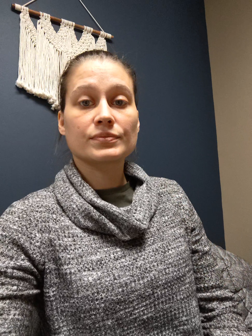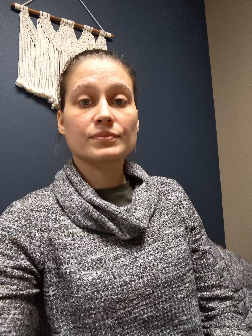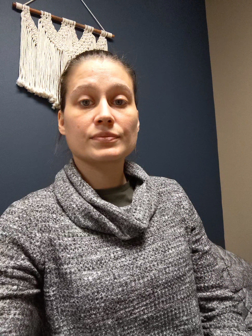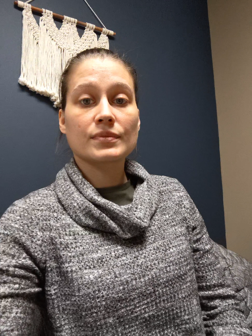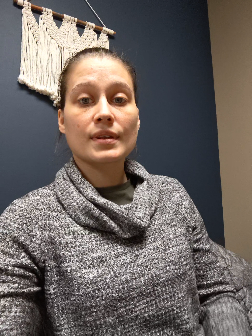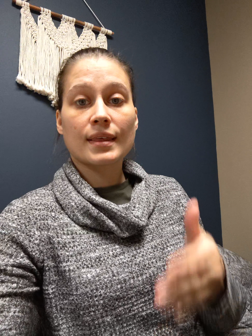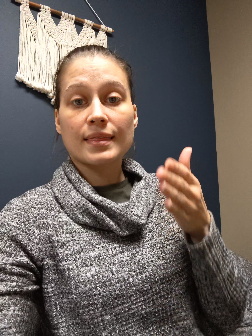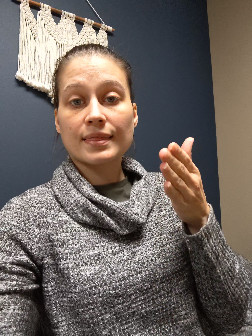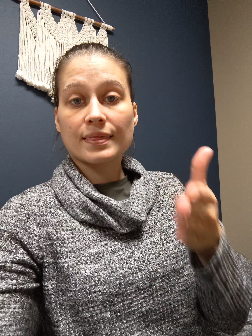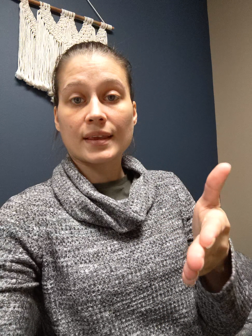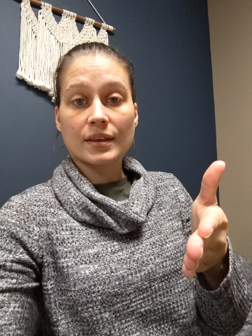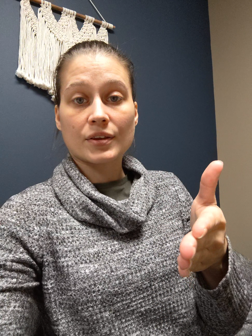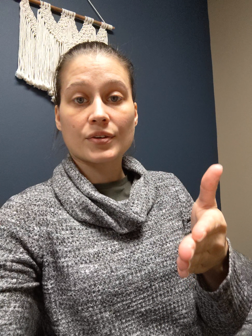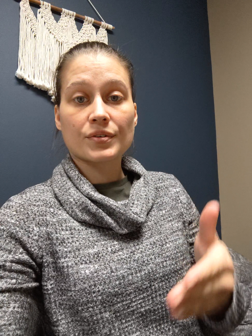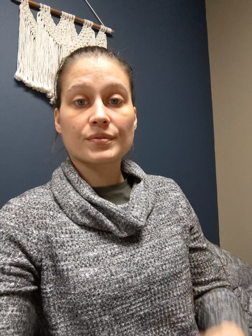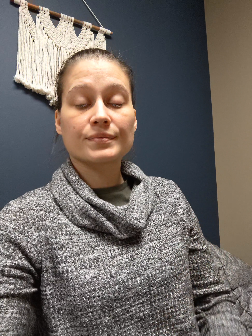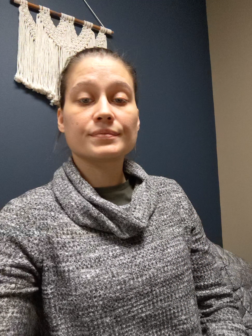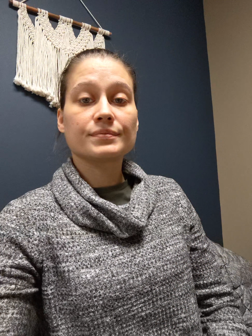there